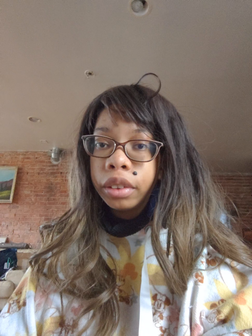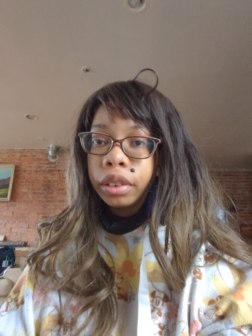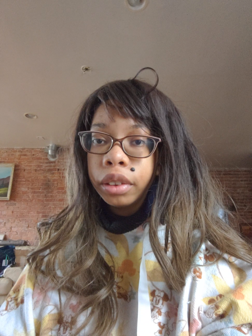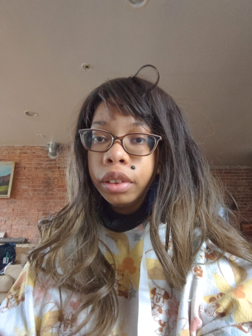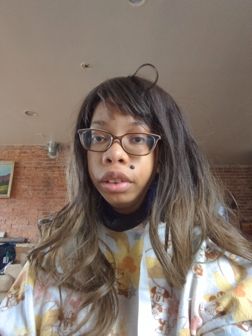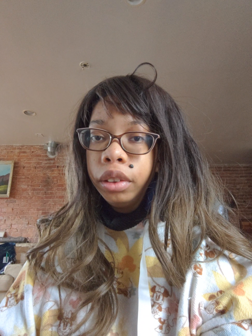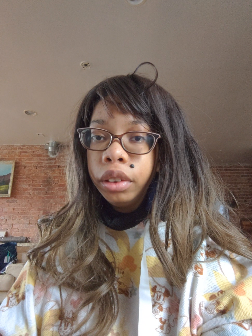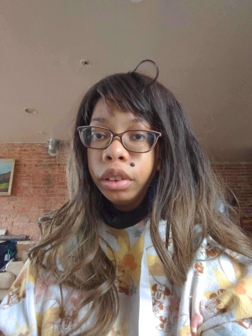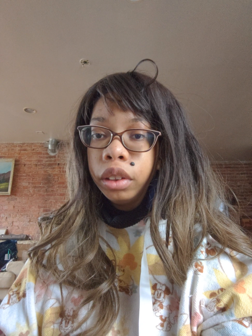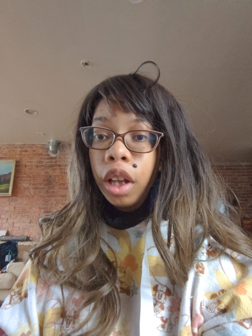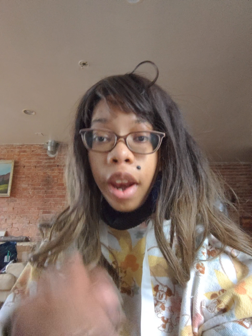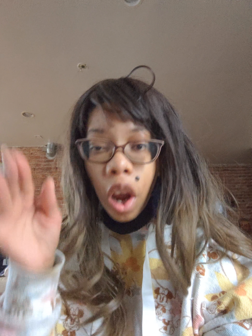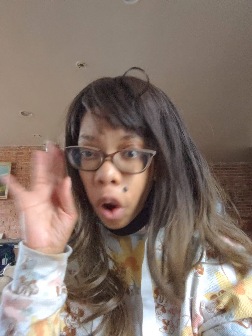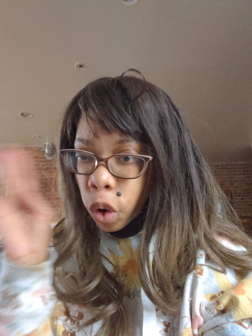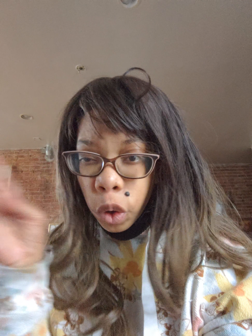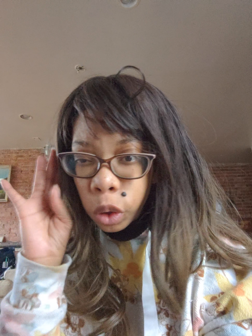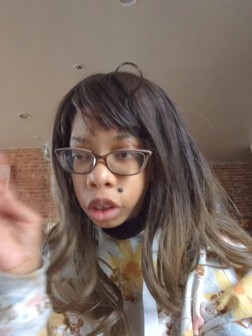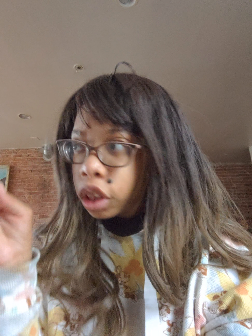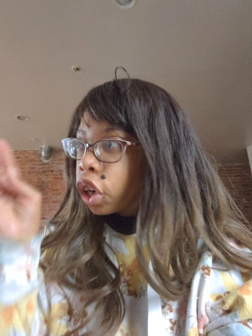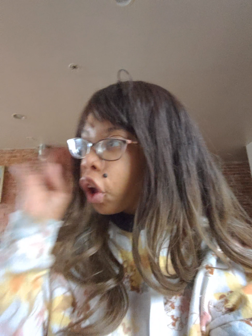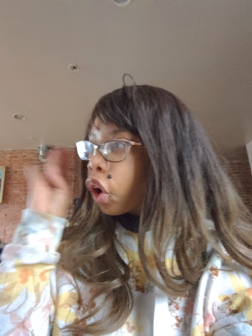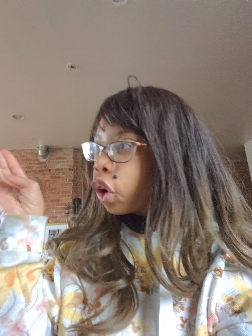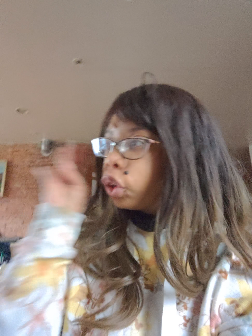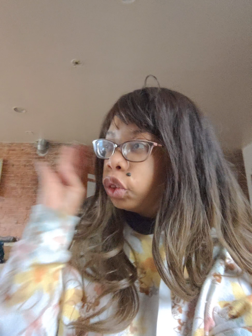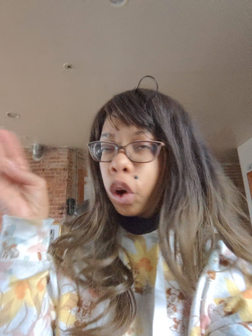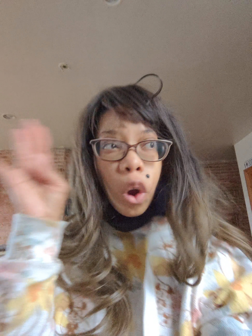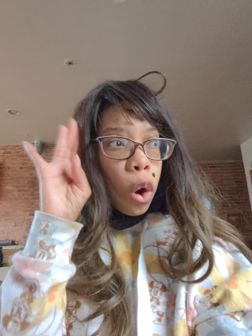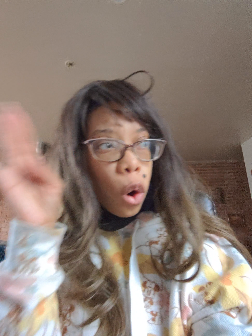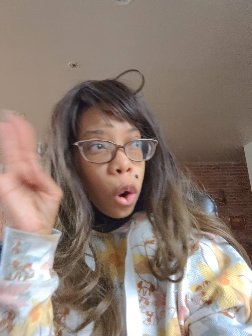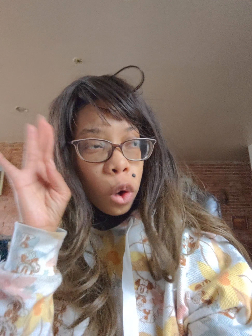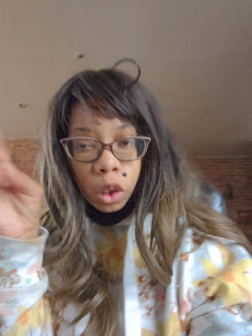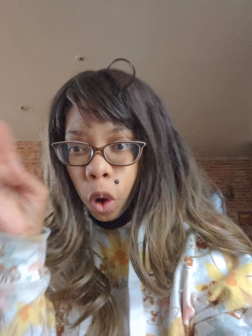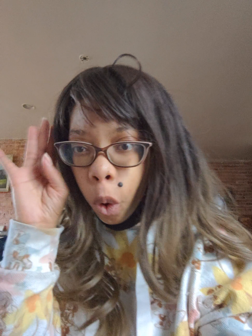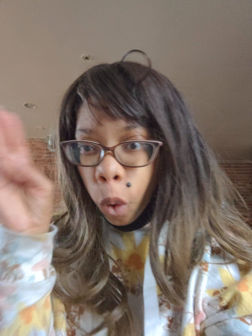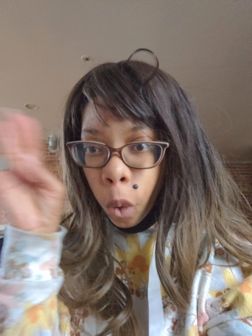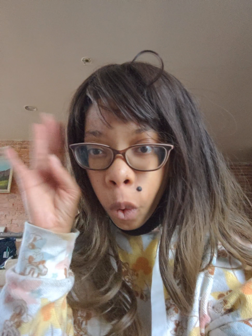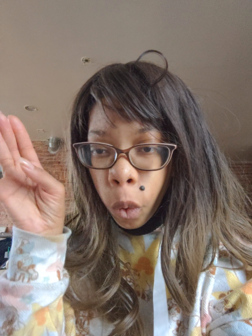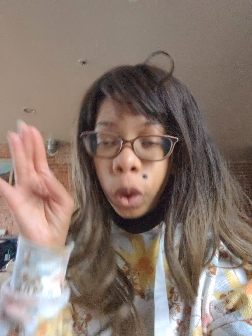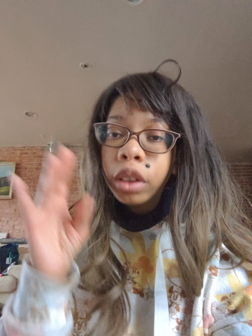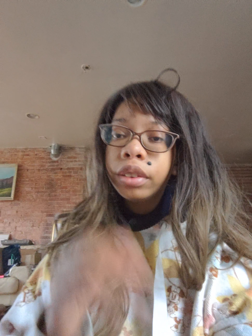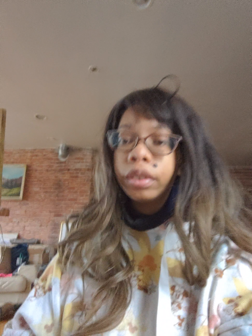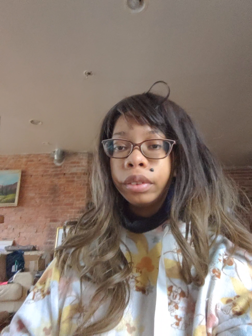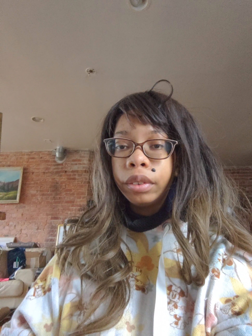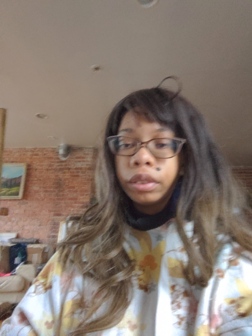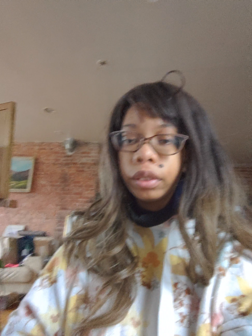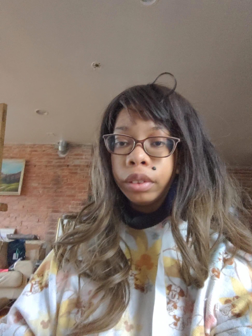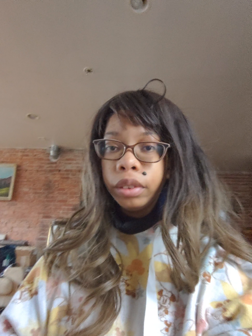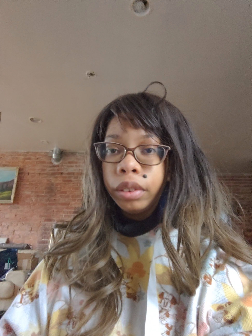hello